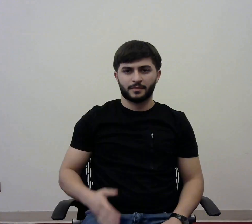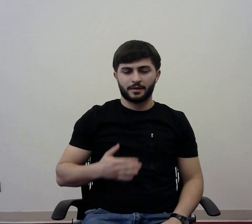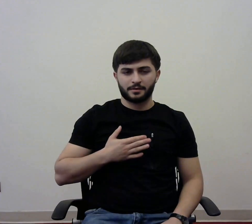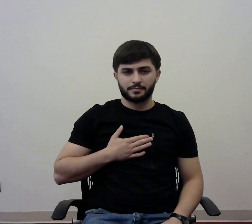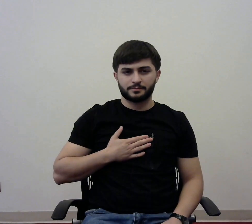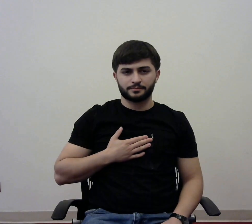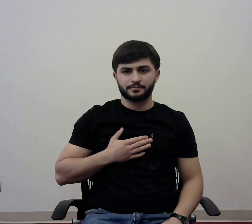mən